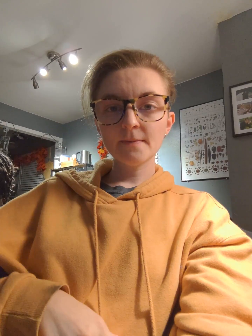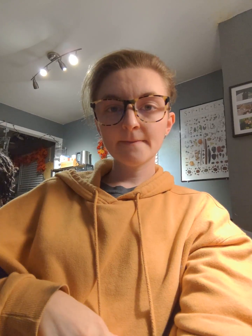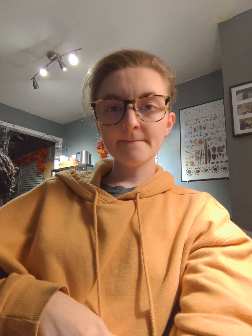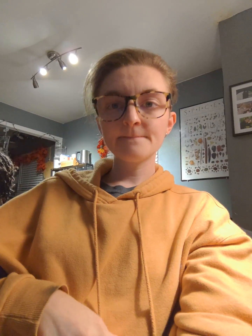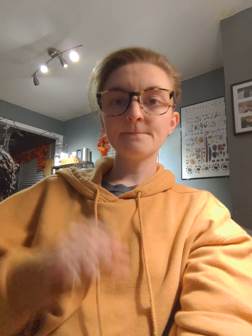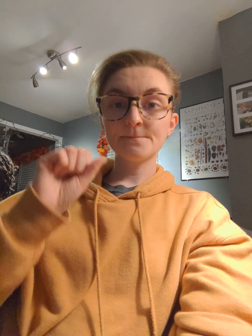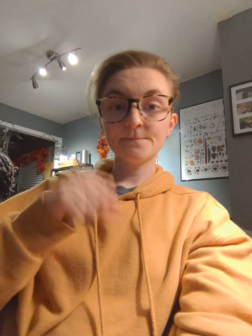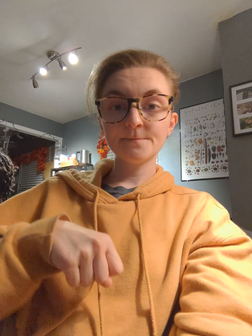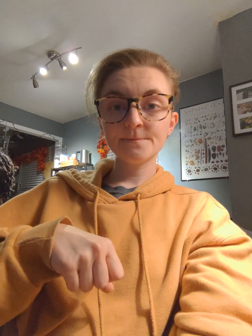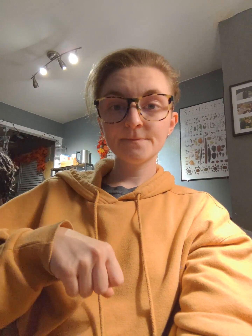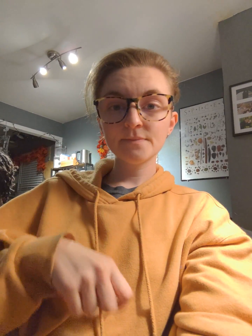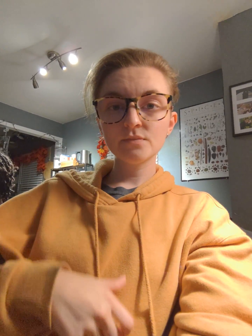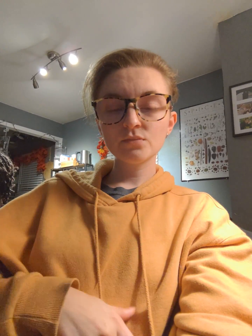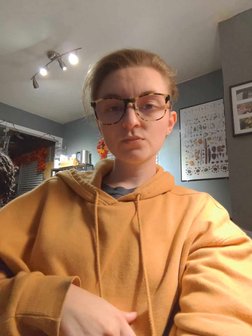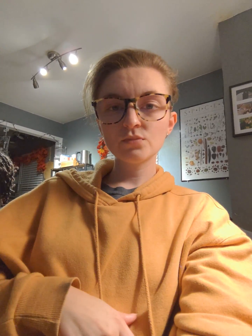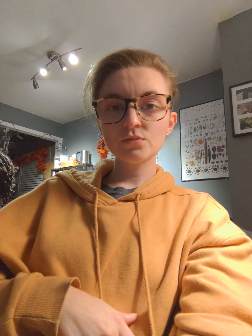could